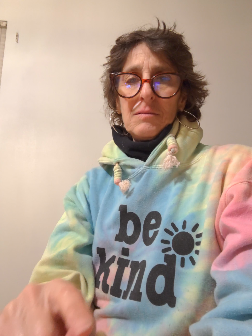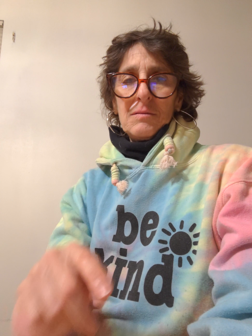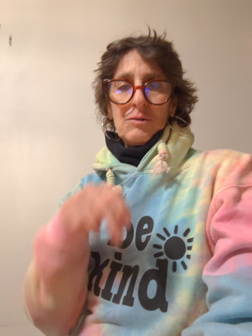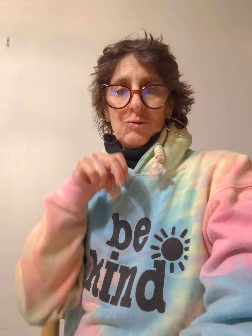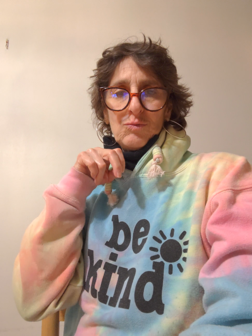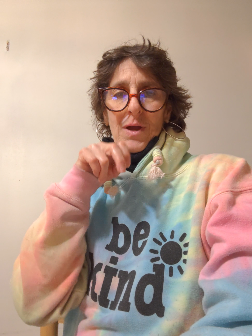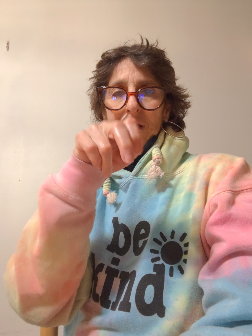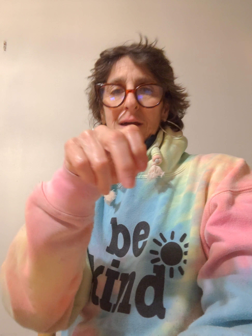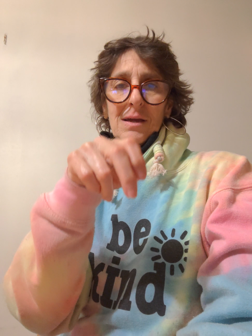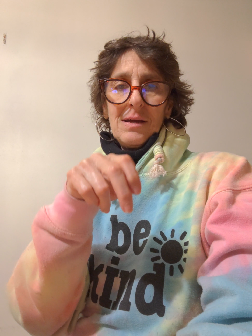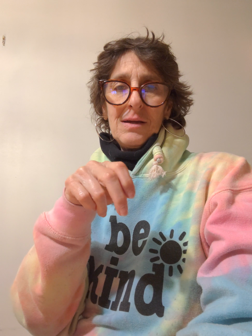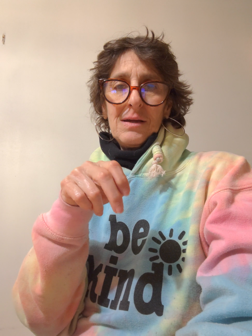ride